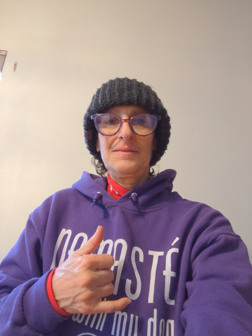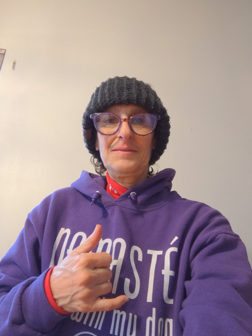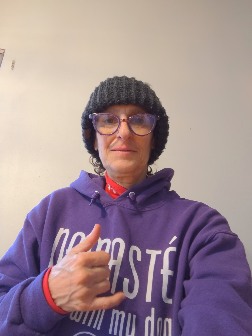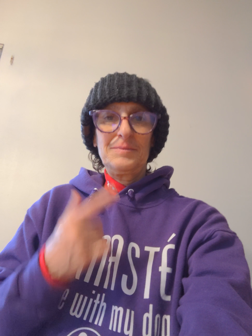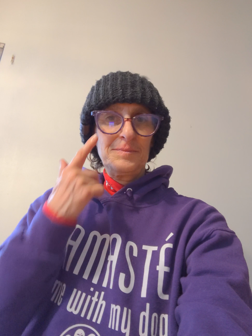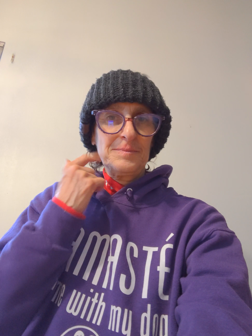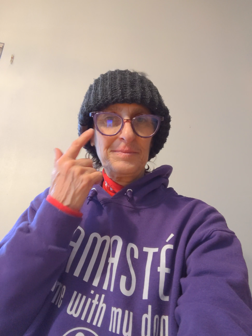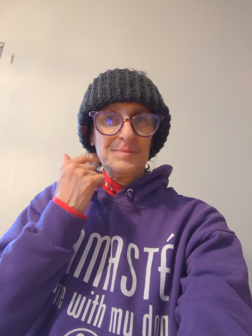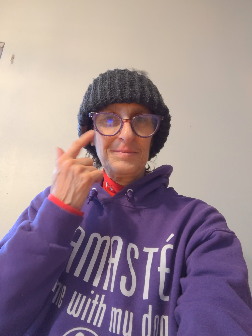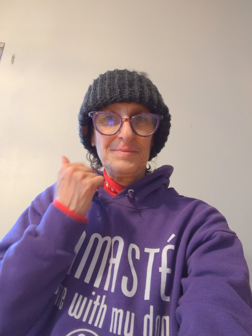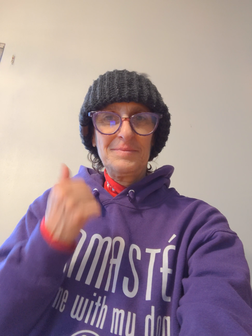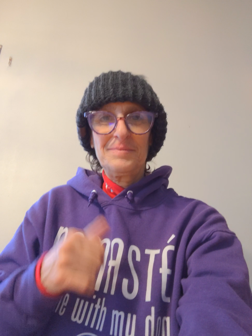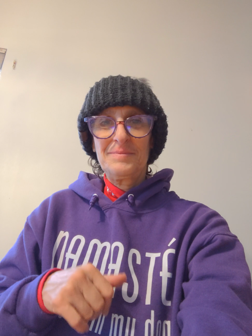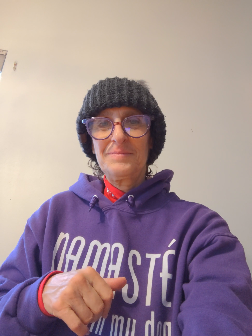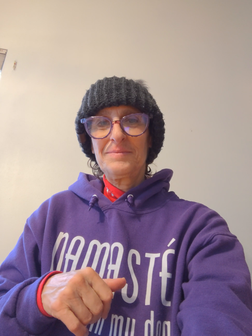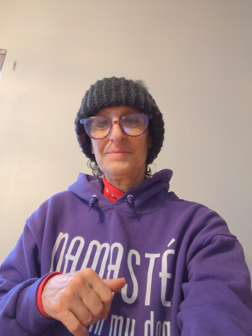cry